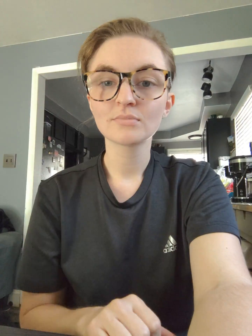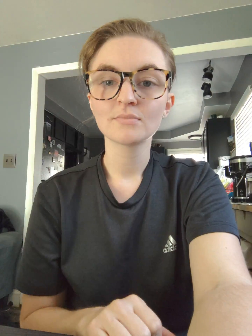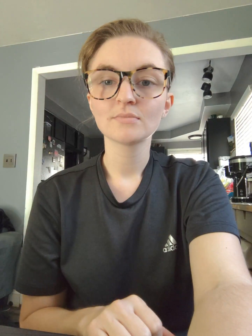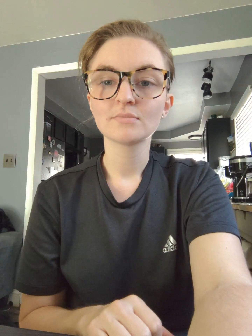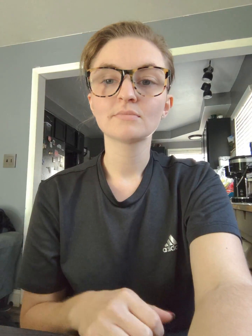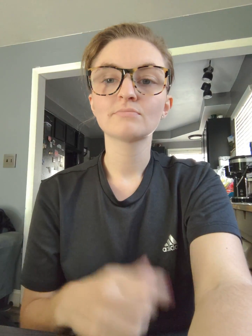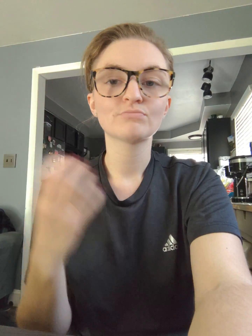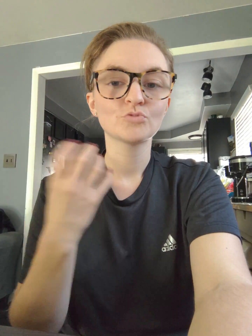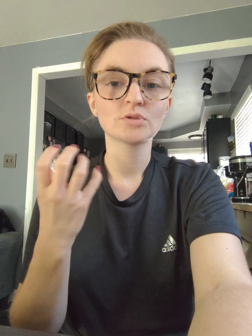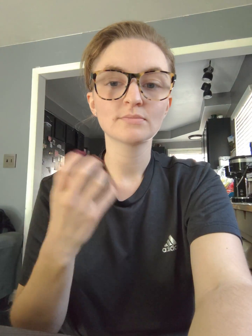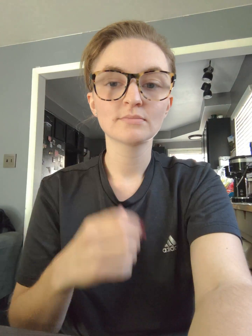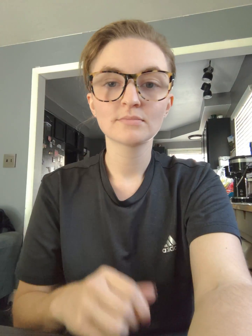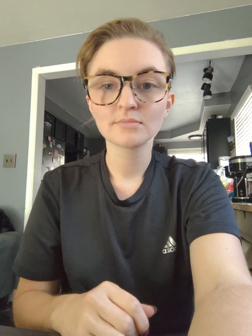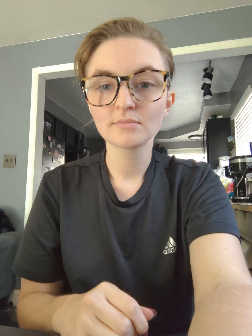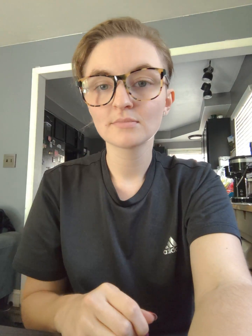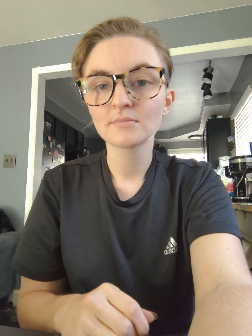shake